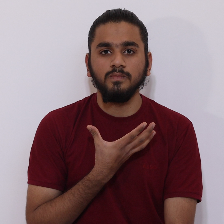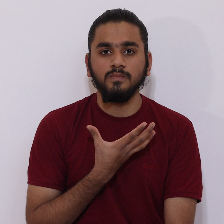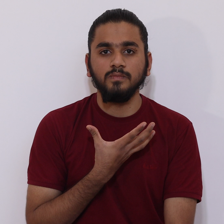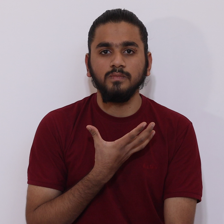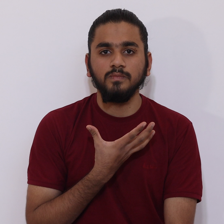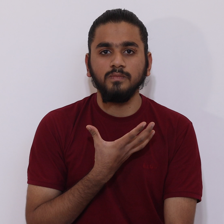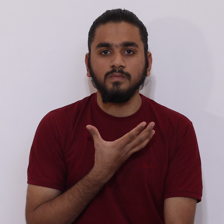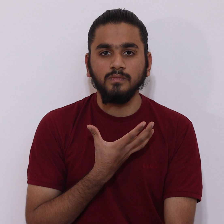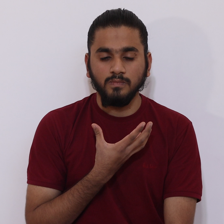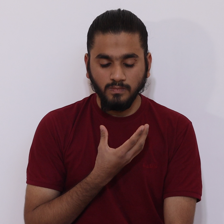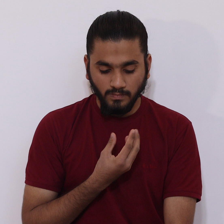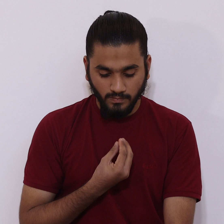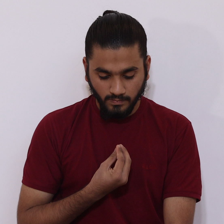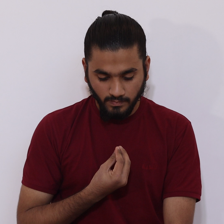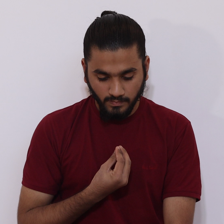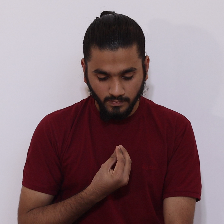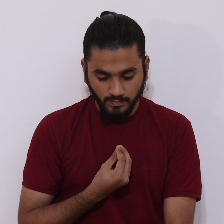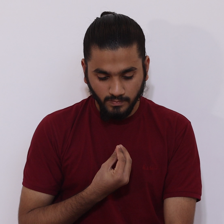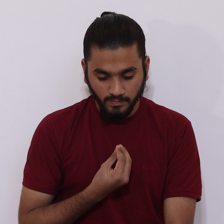sad